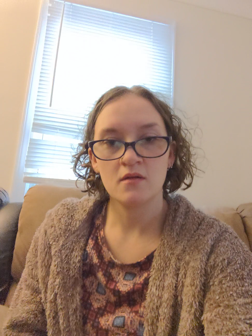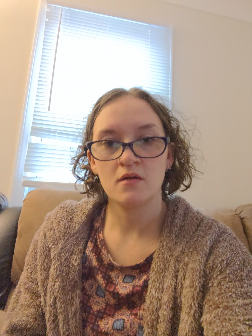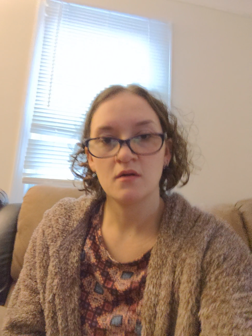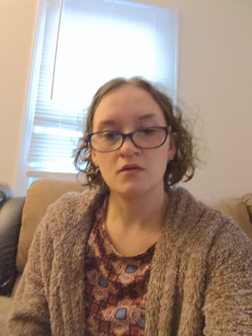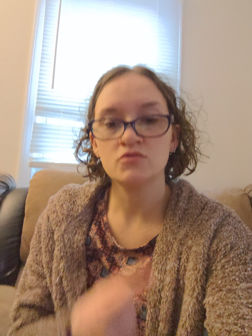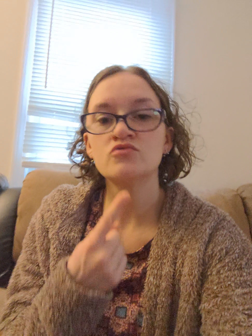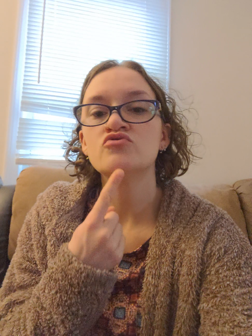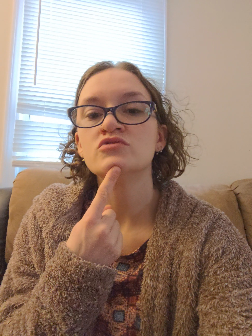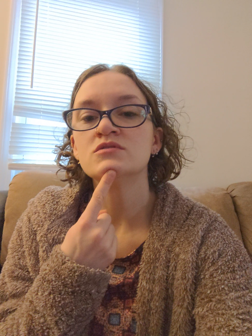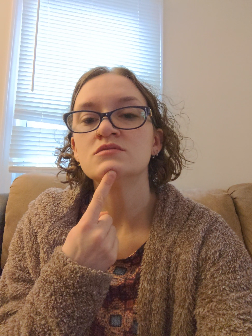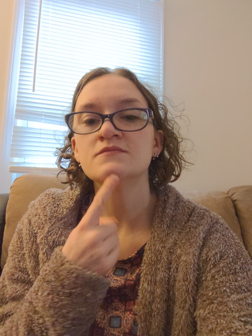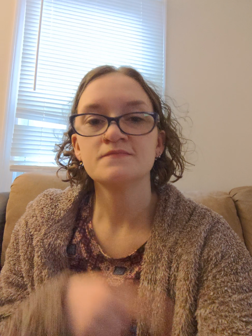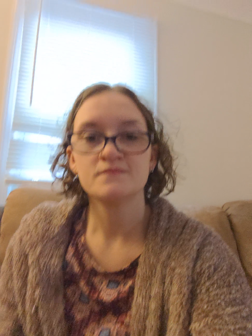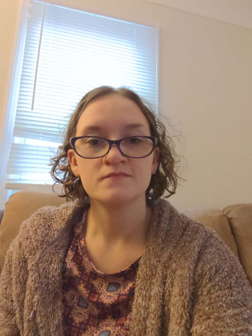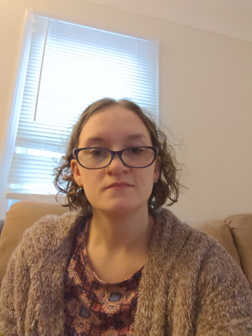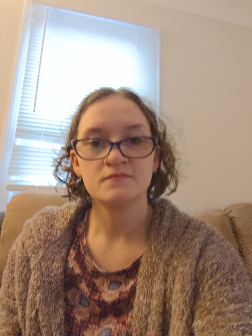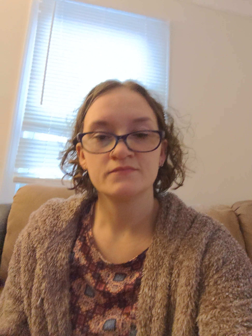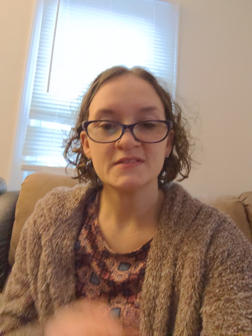chin